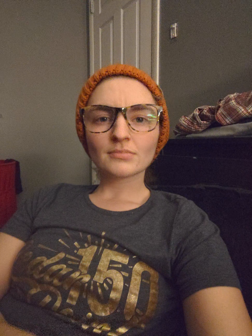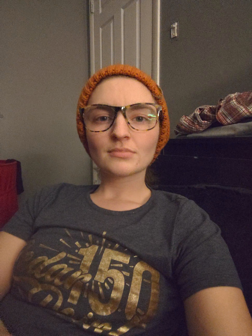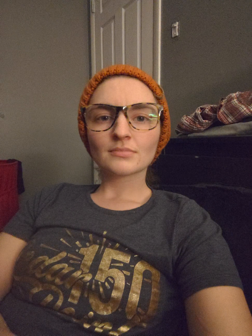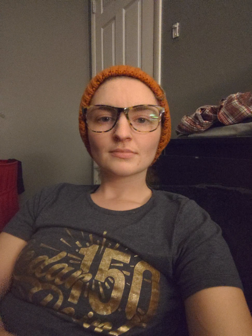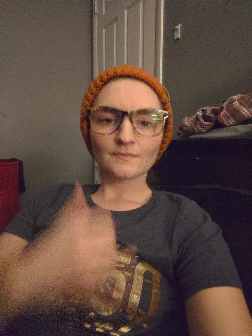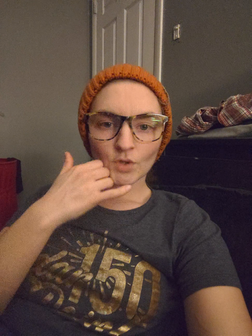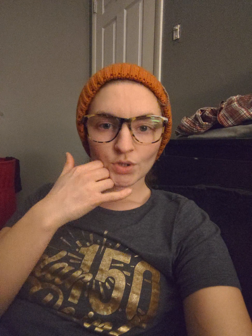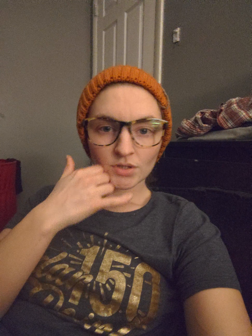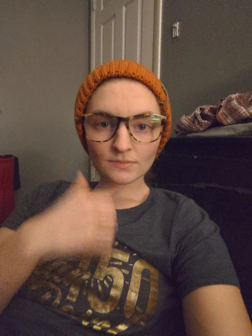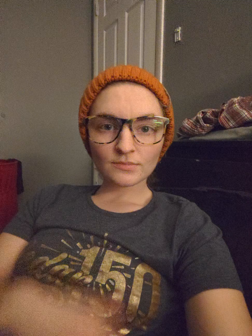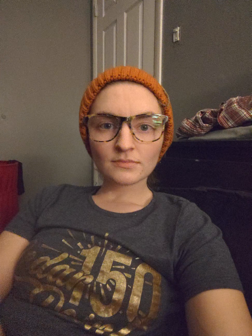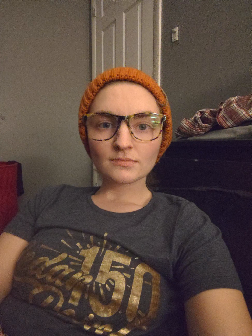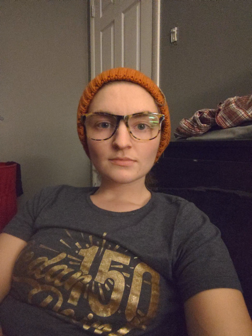call on the phone